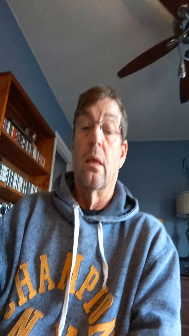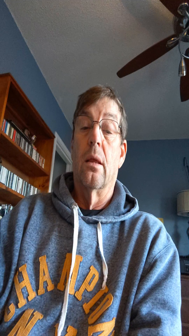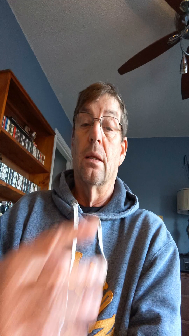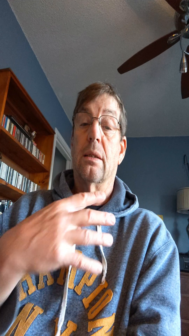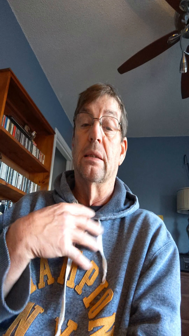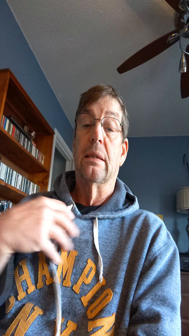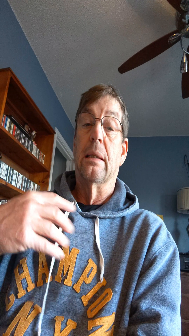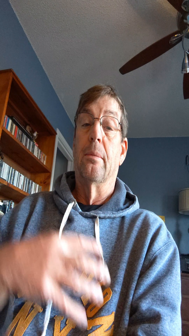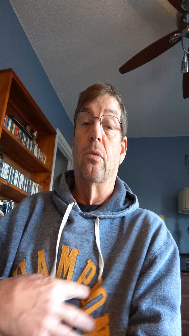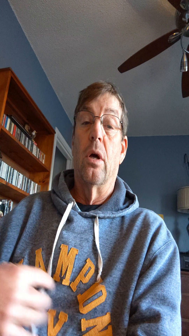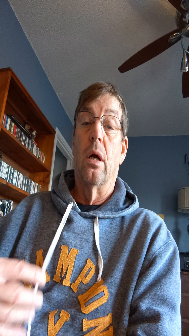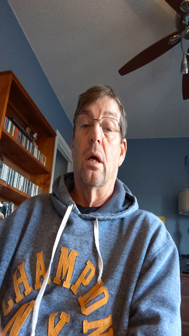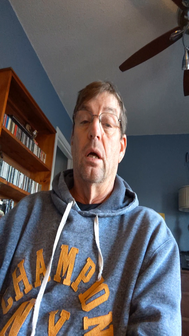zebra